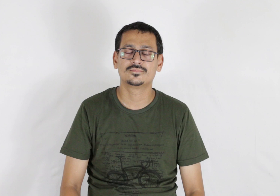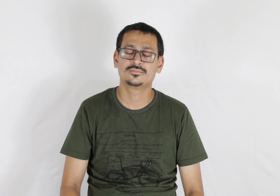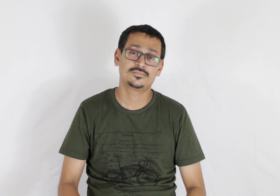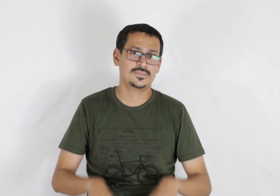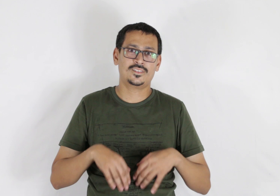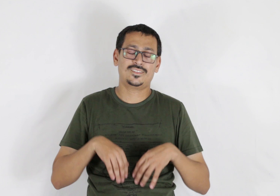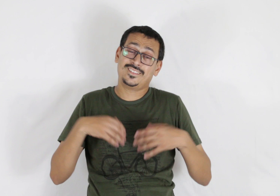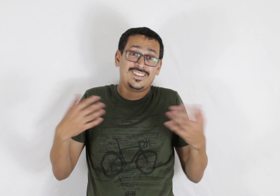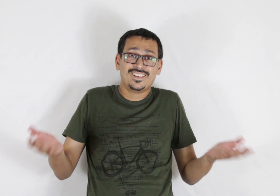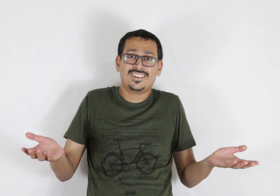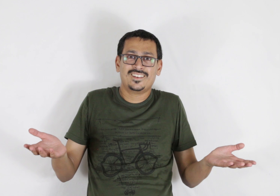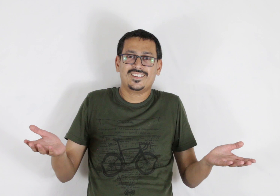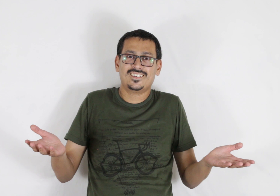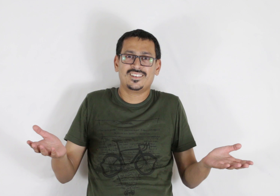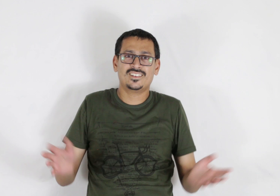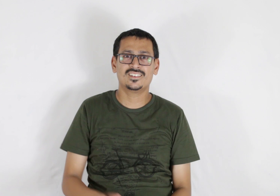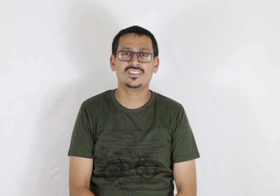surprise